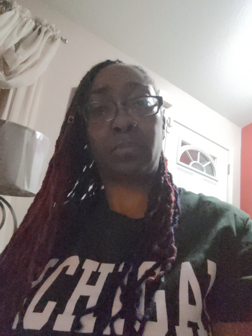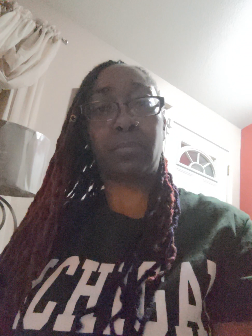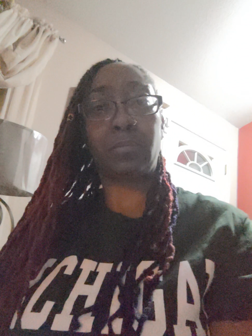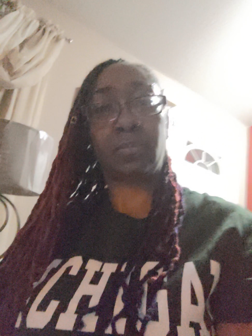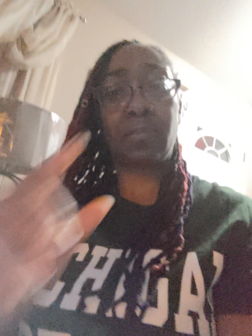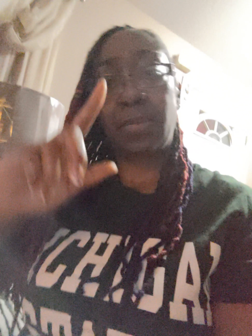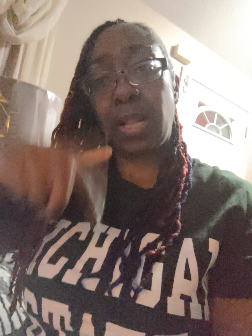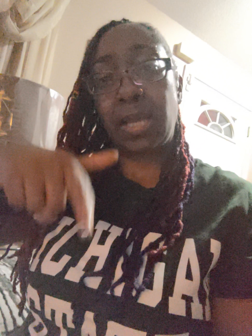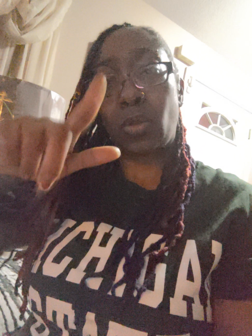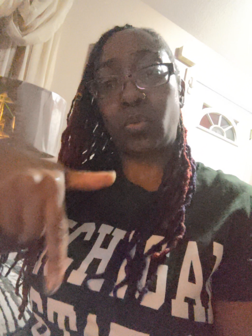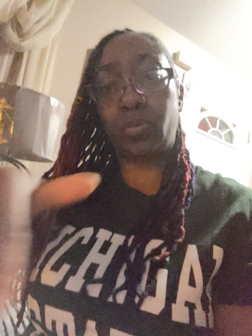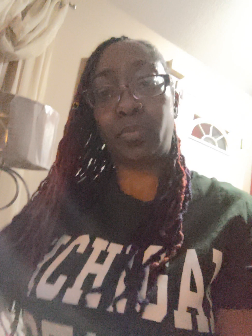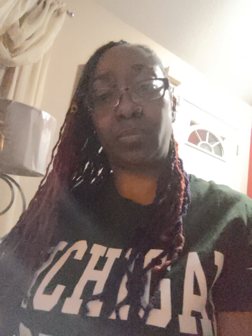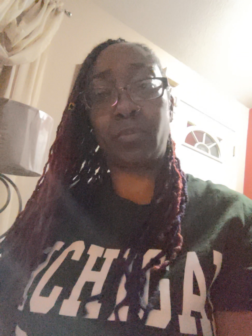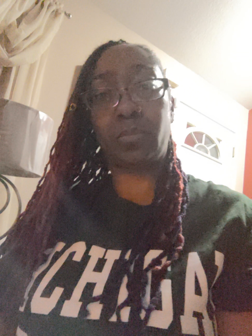later